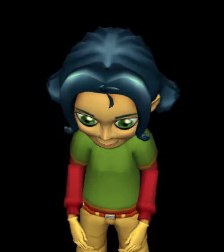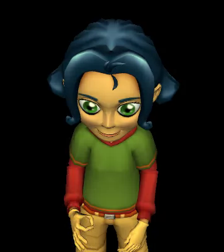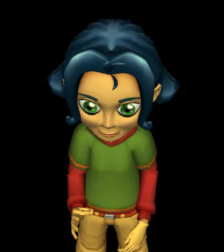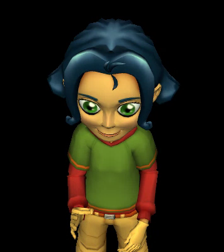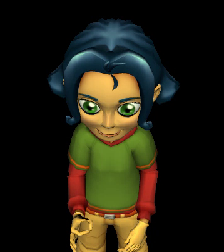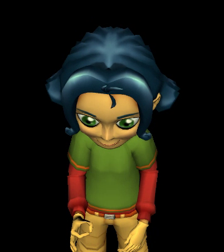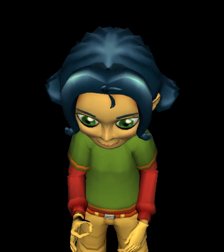نعم